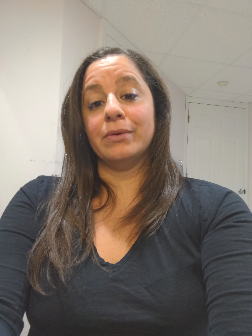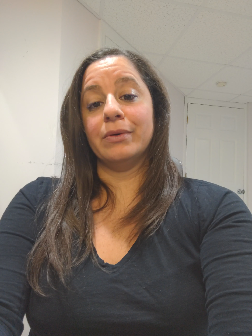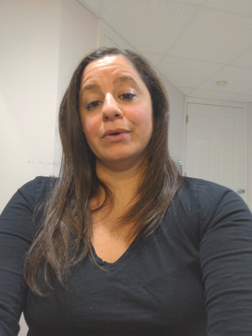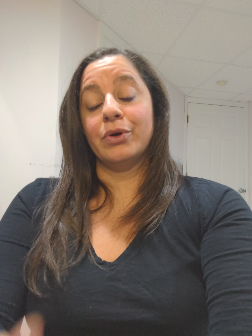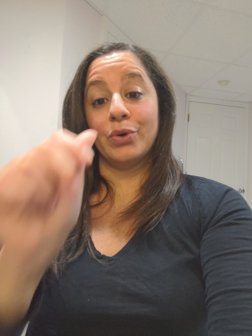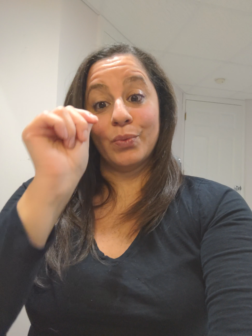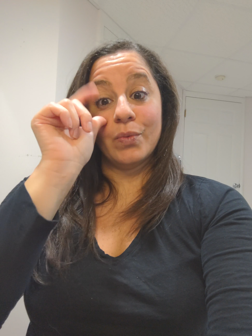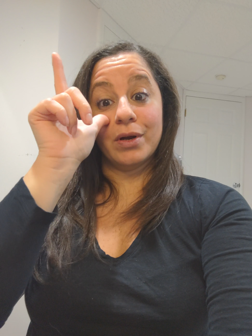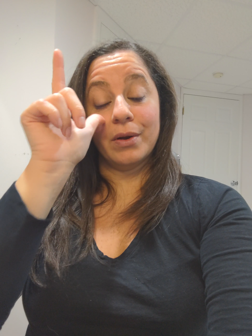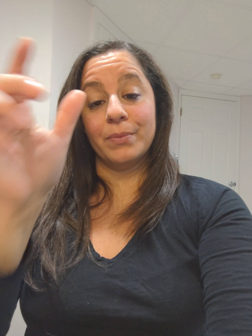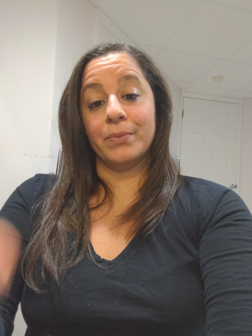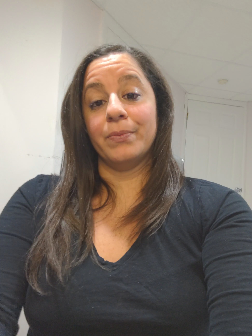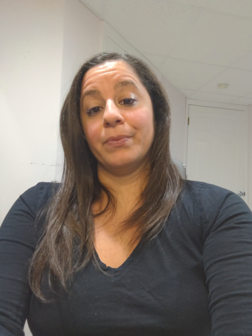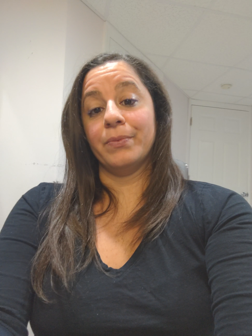wake